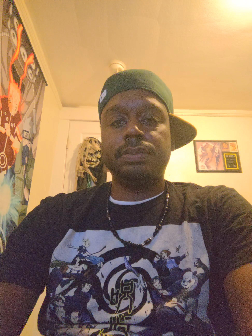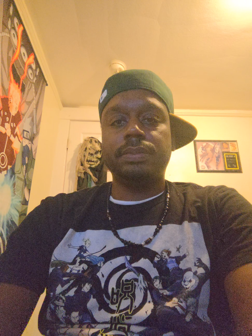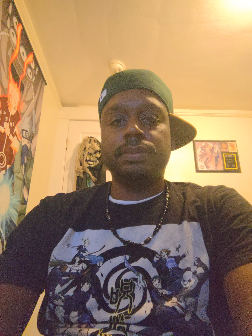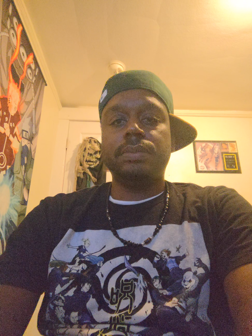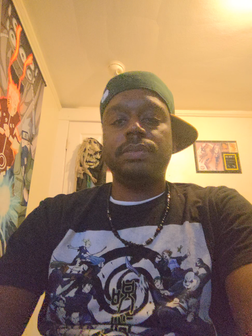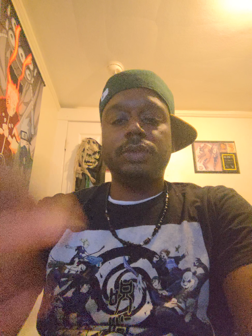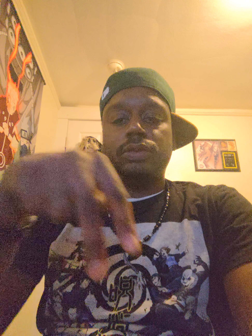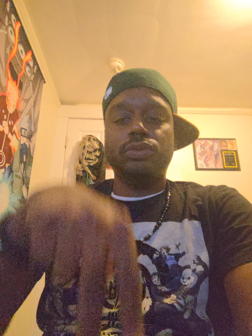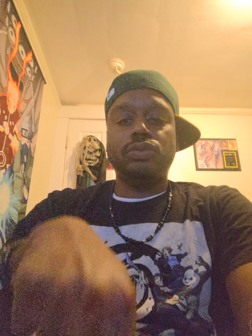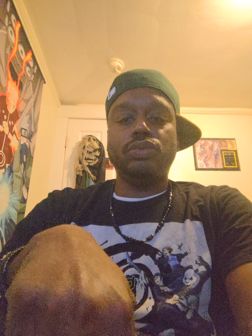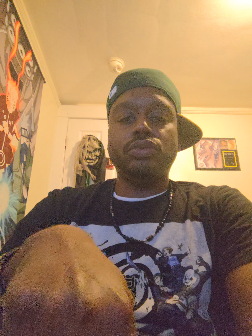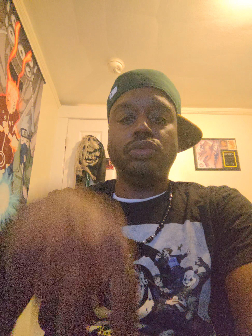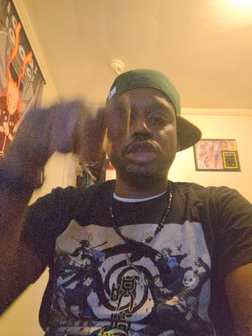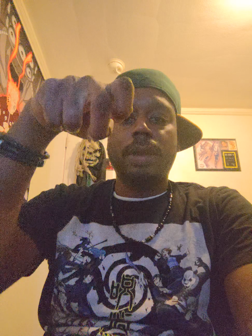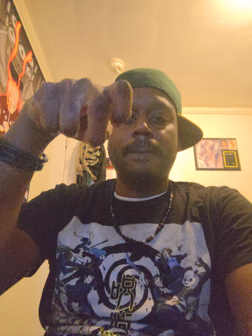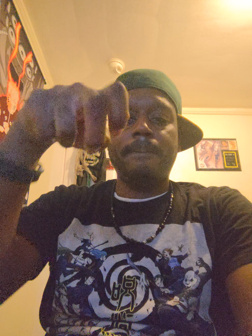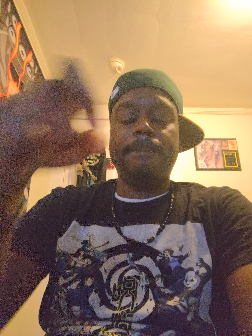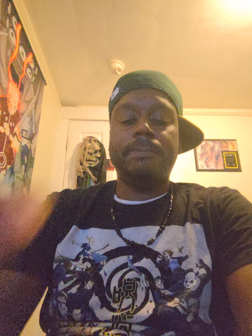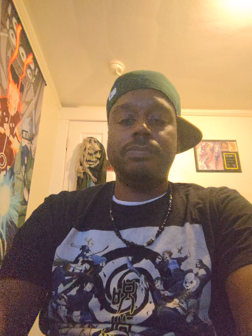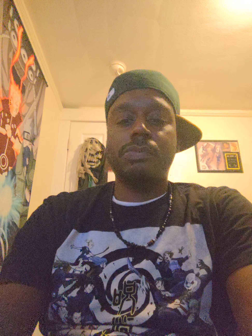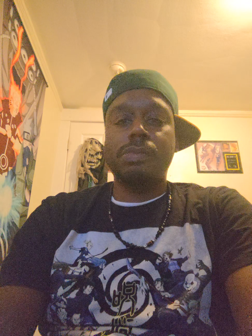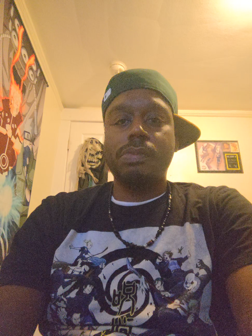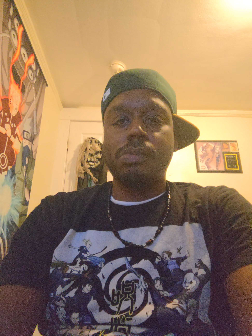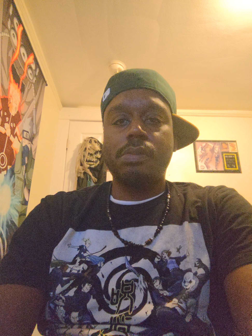jump